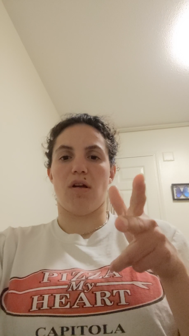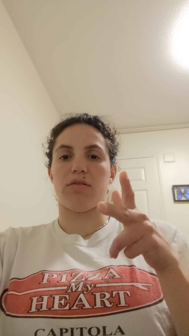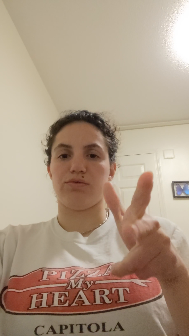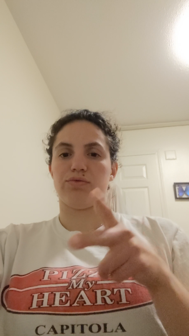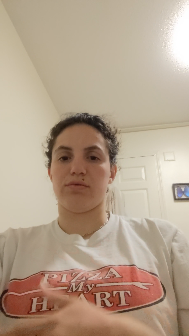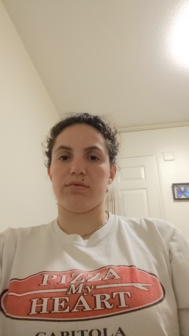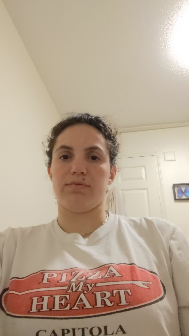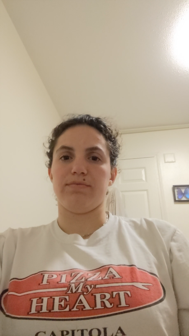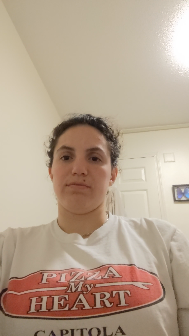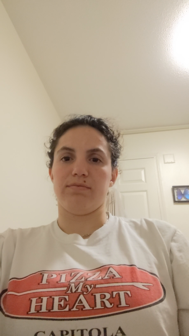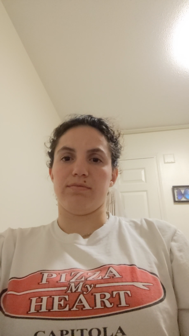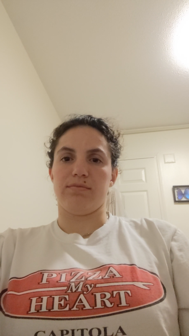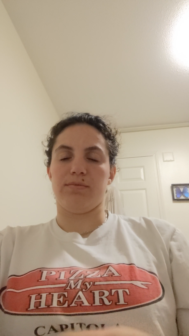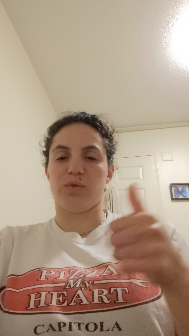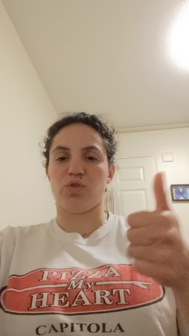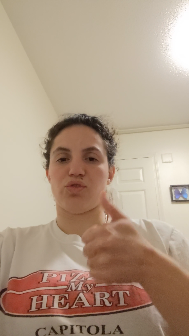chase